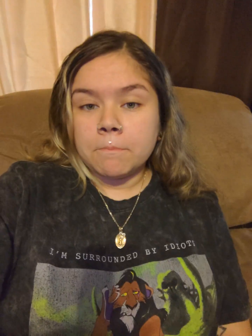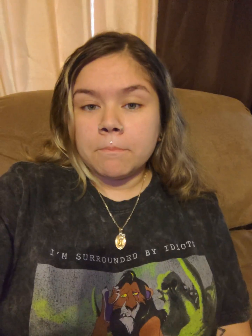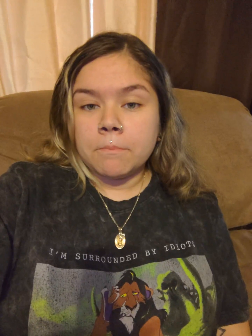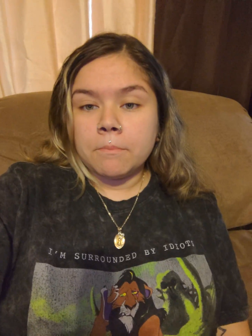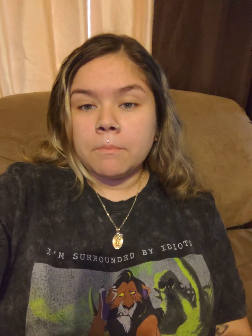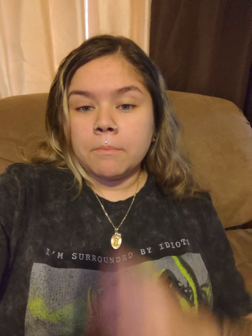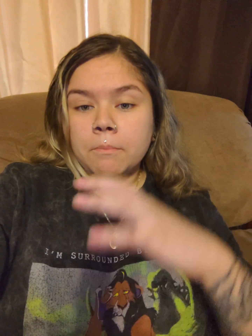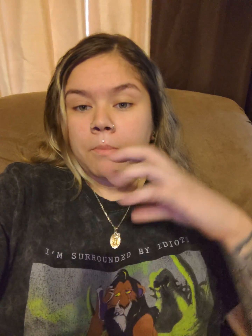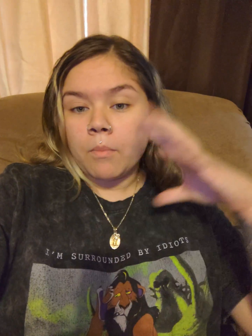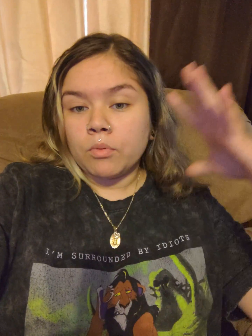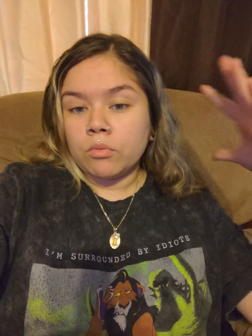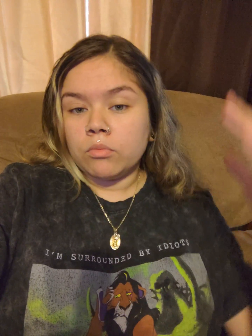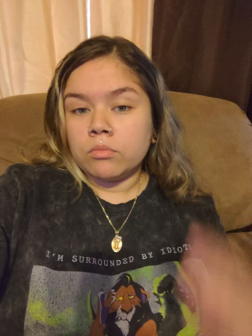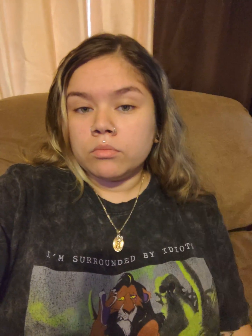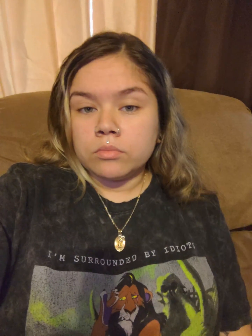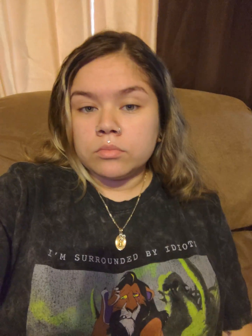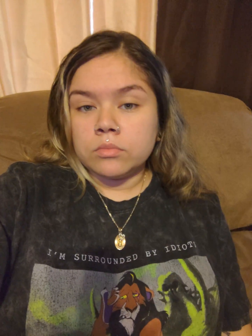bubbles